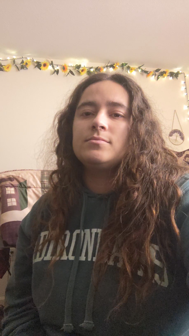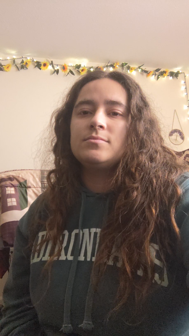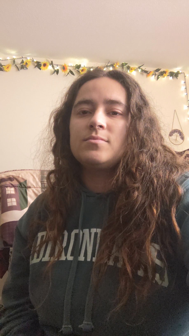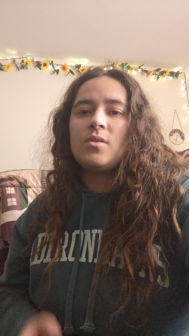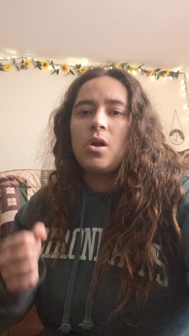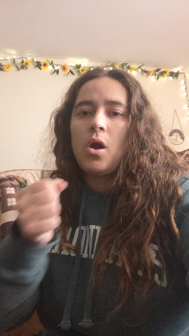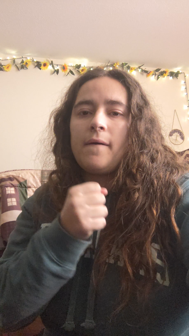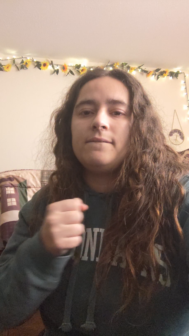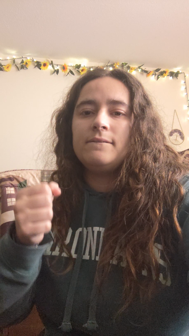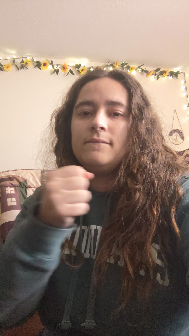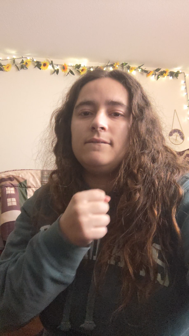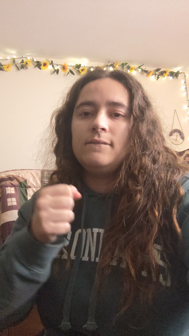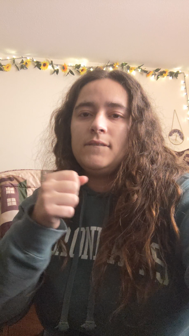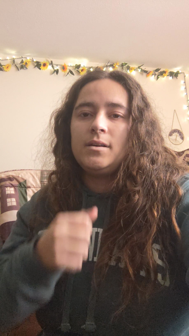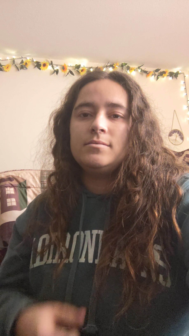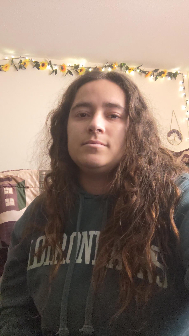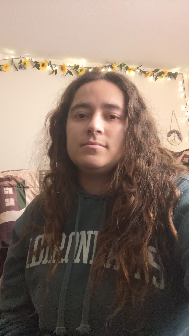coffee